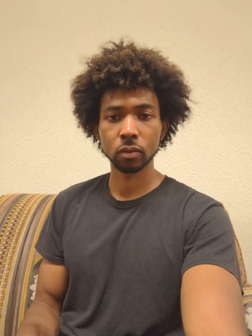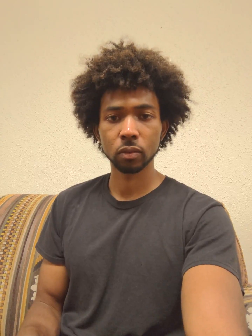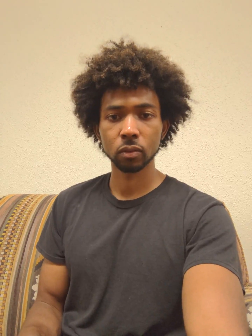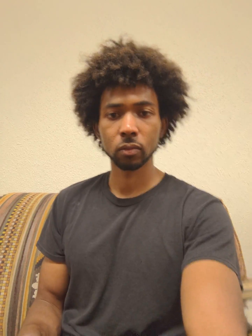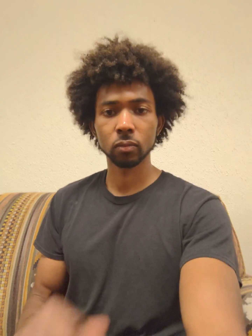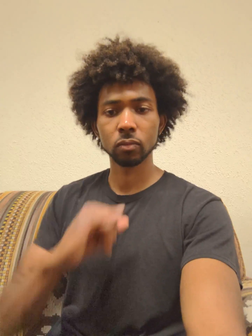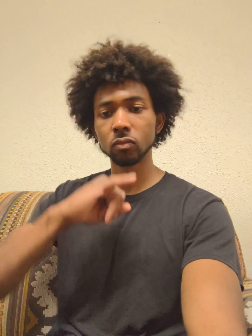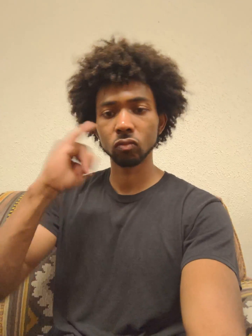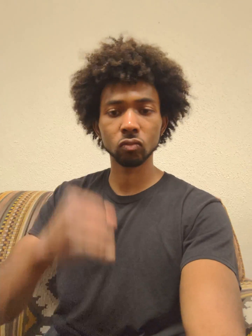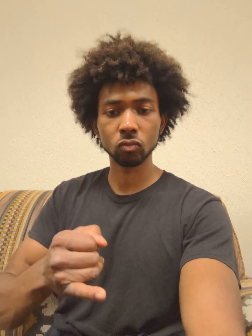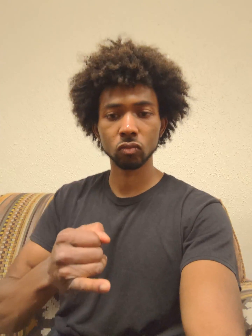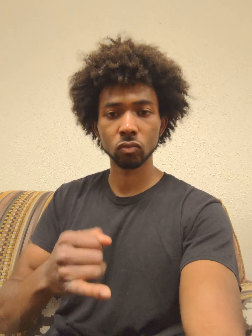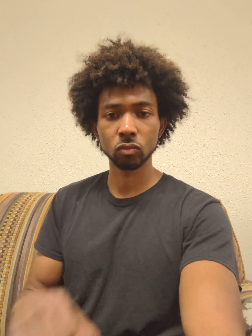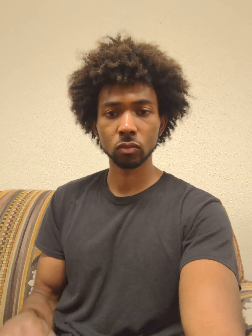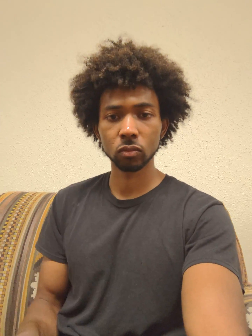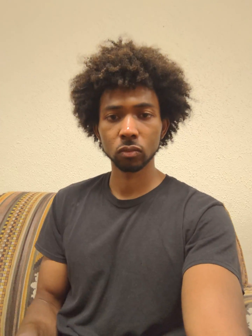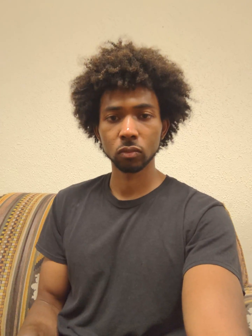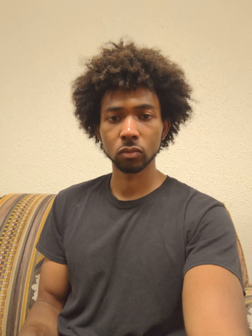last